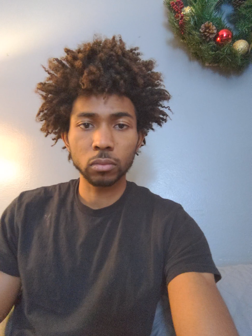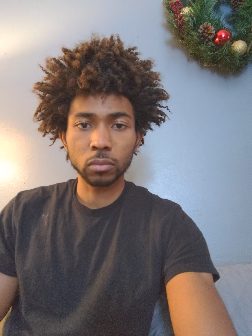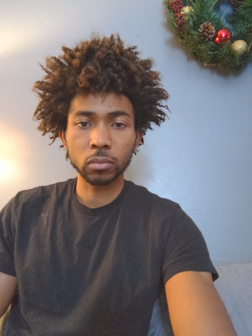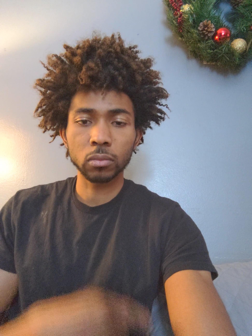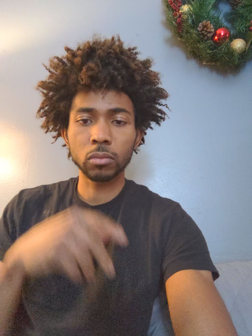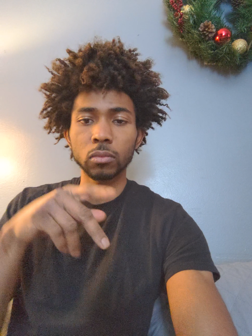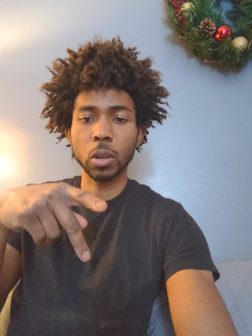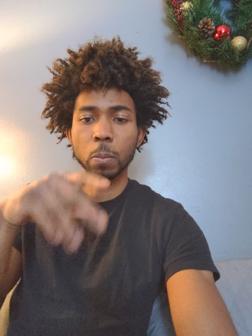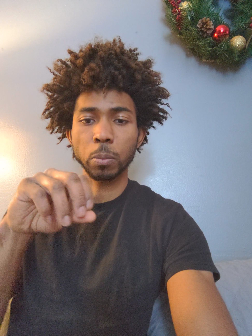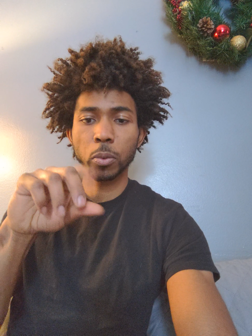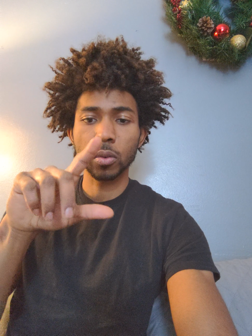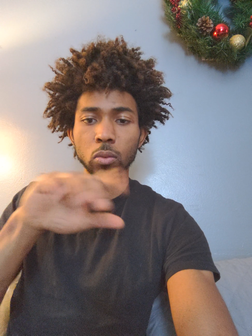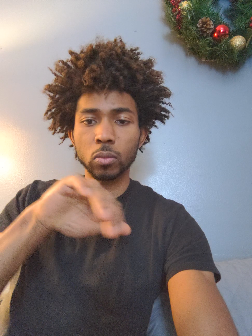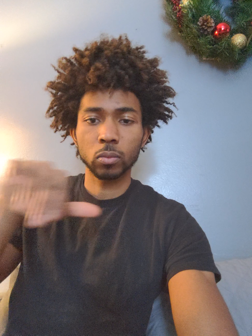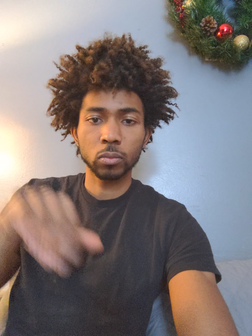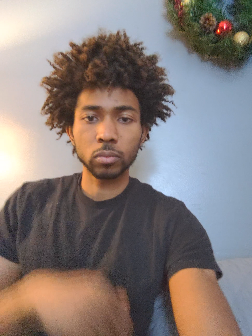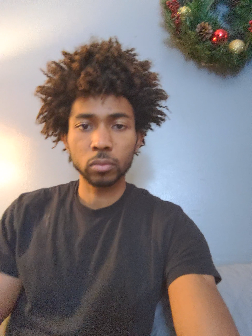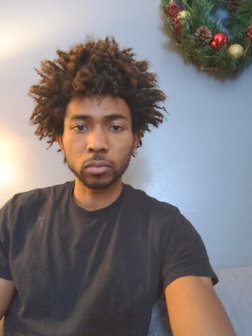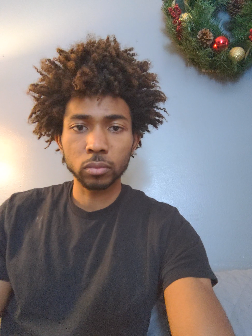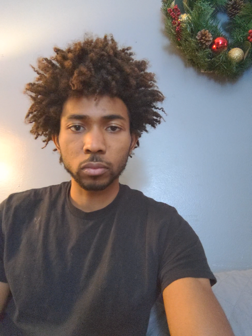pool